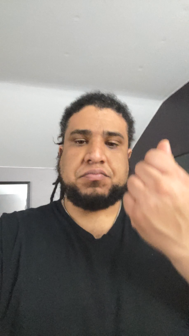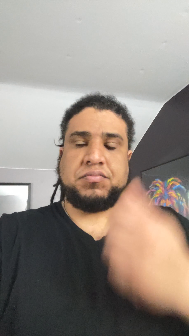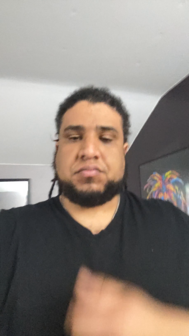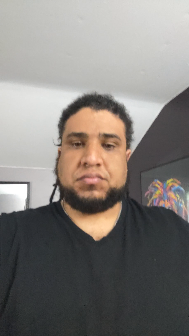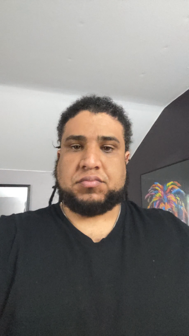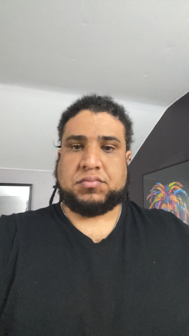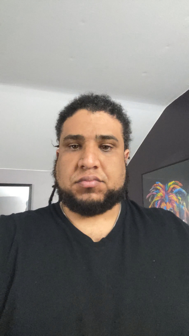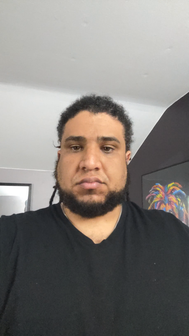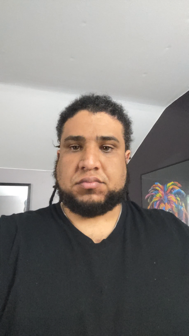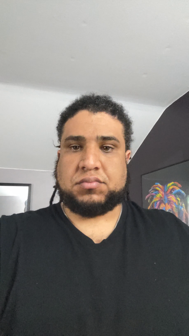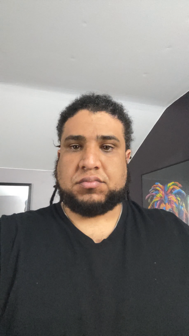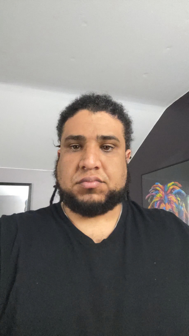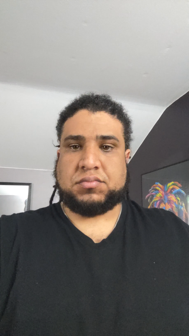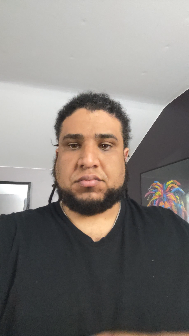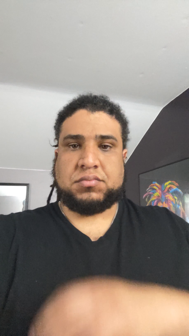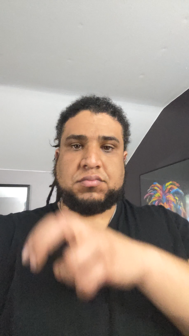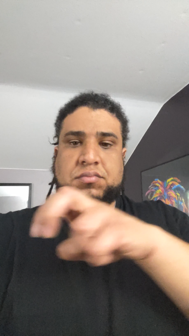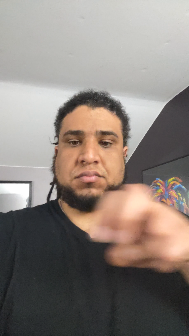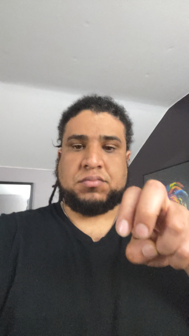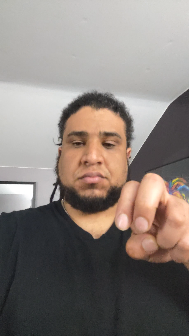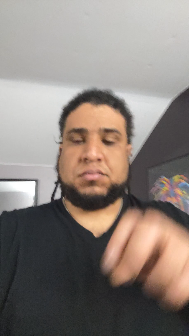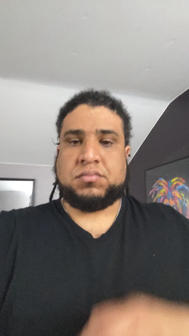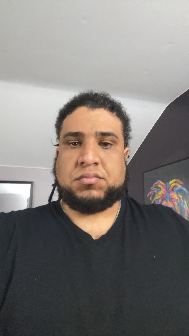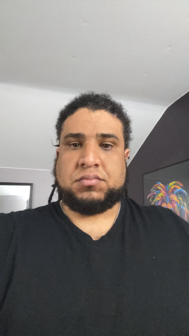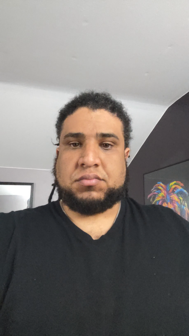bench